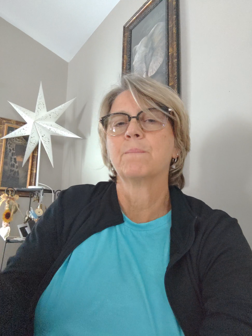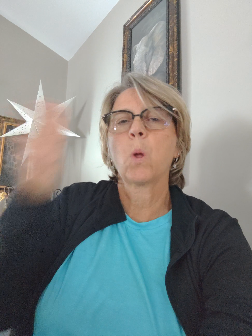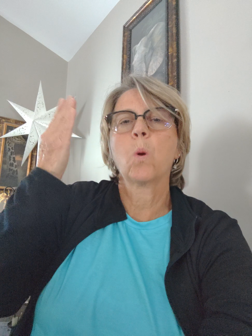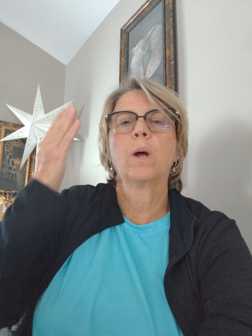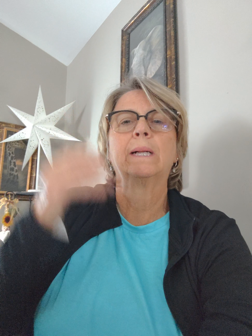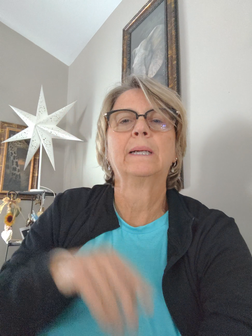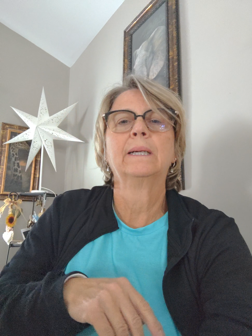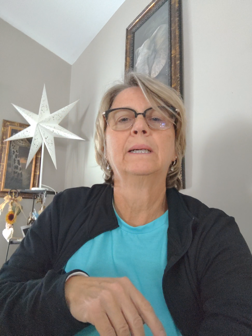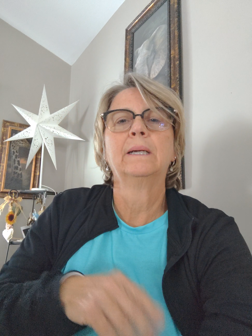morning